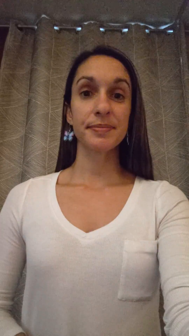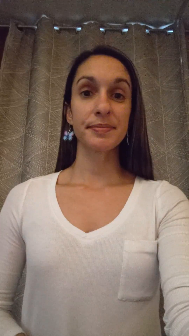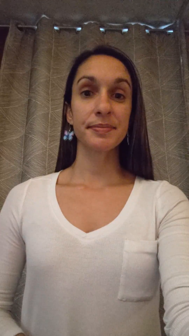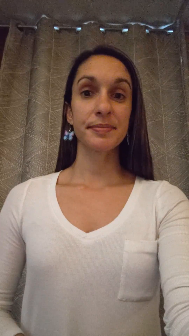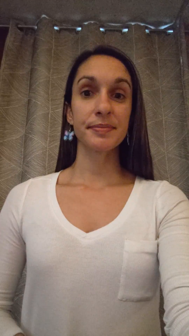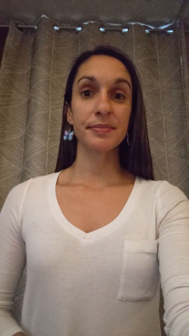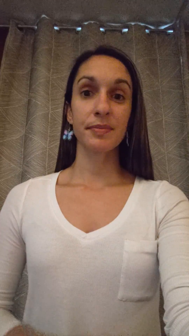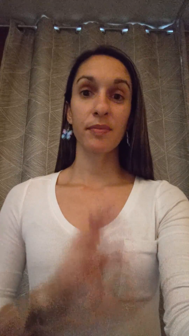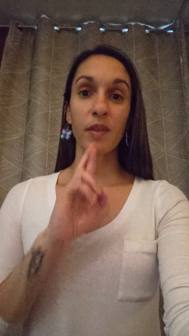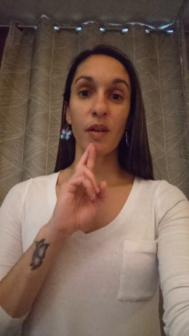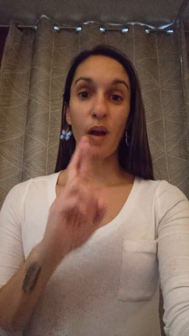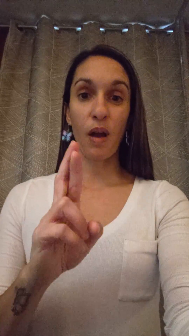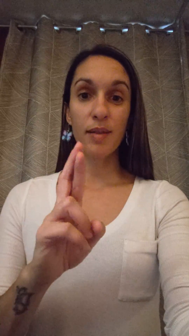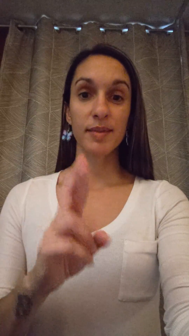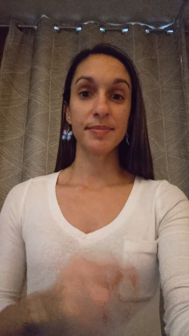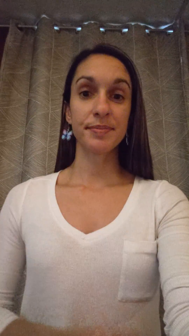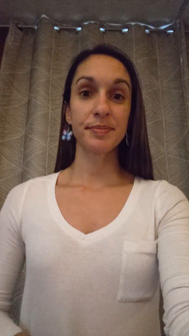are